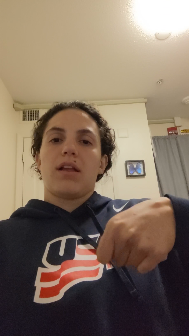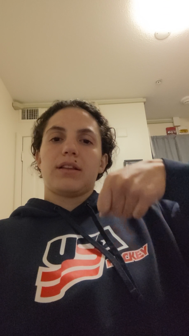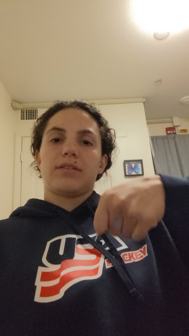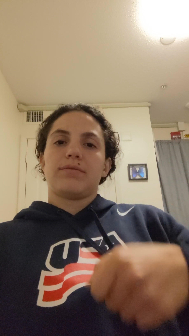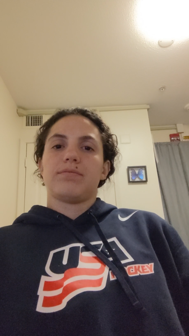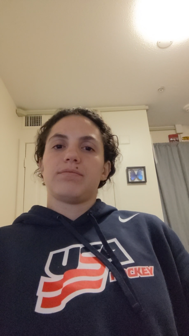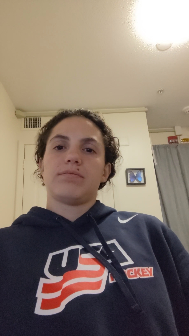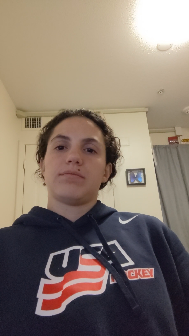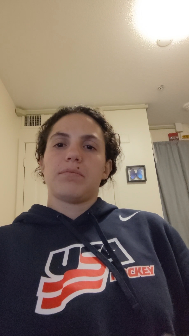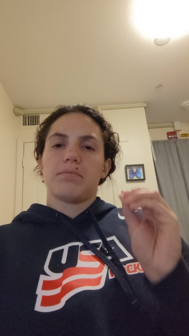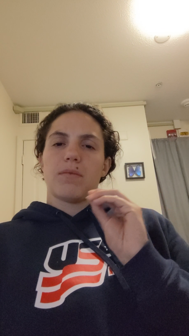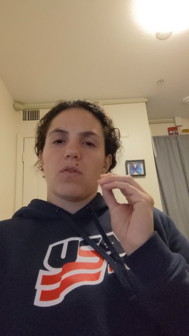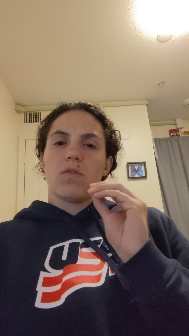more